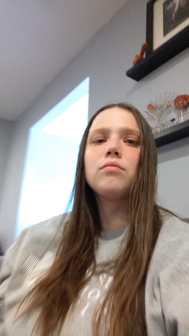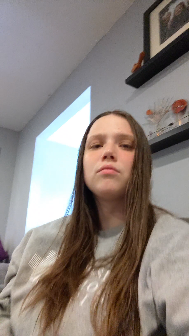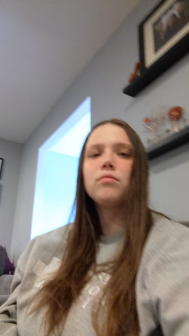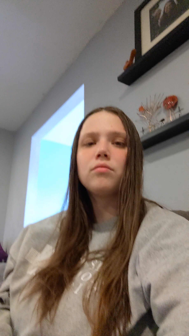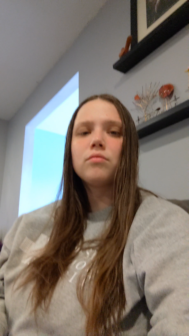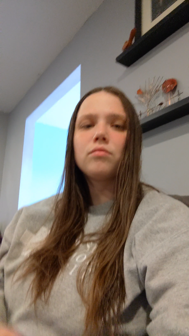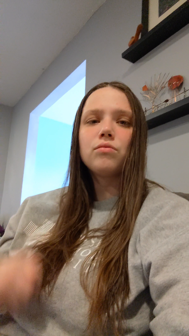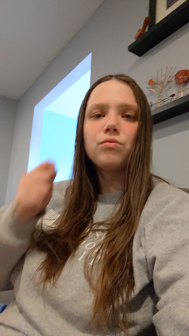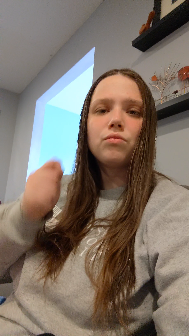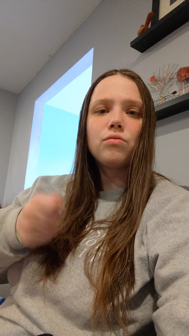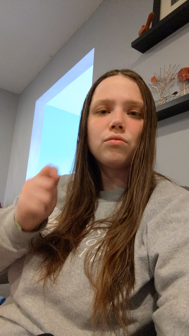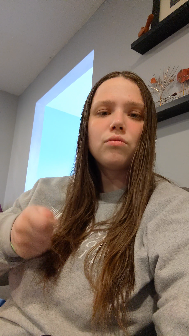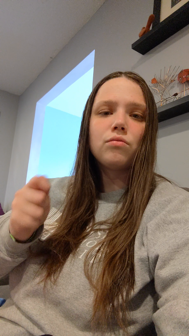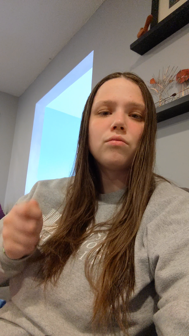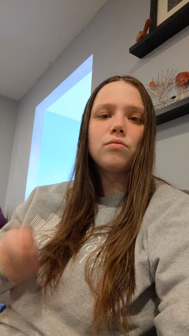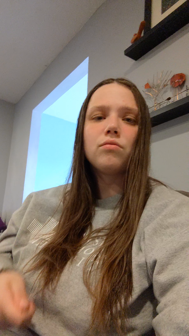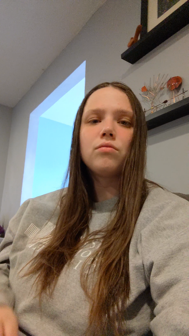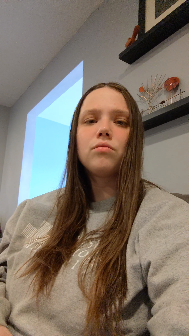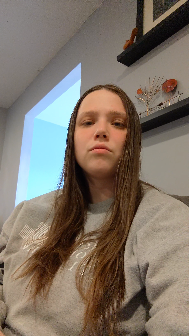cart